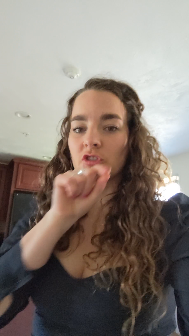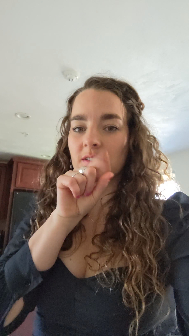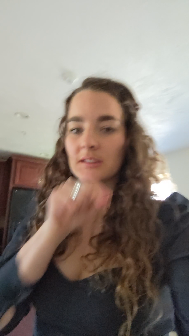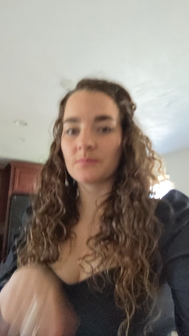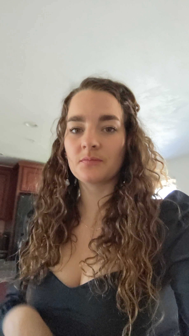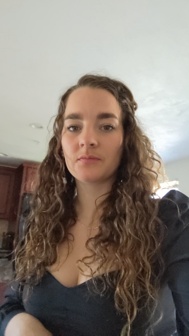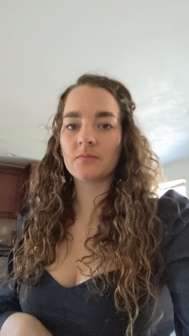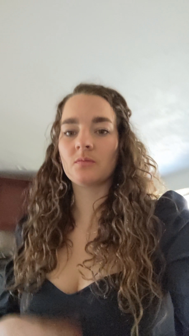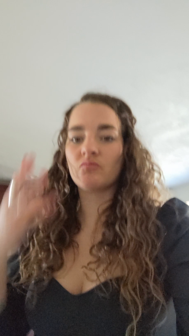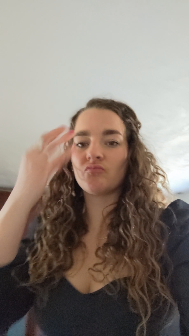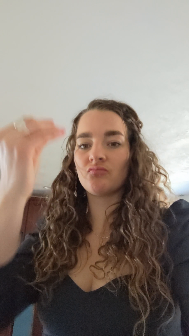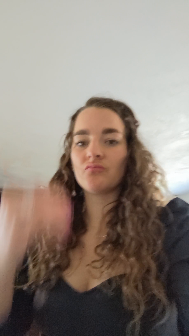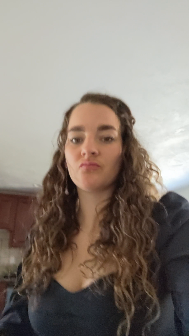going to